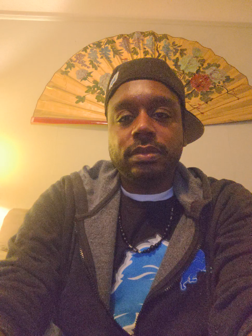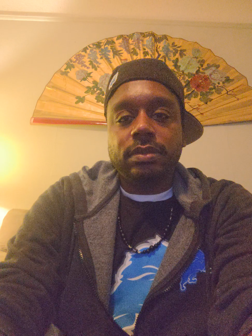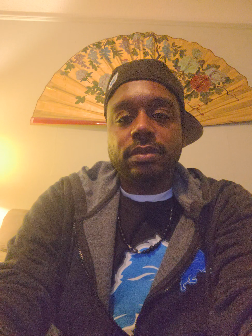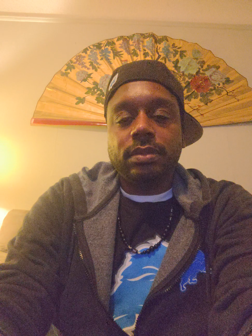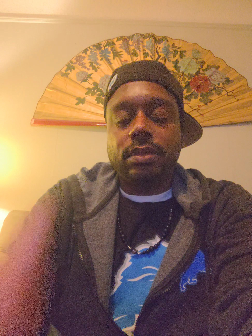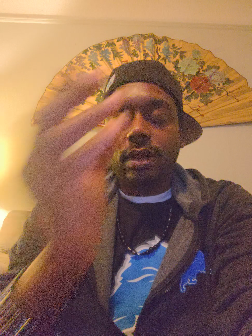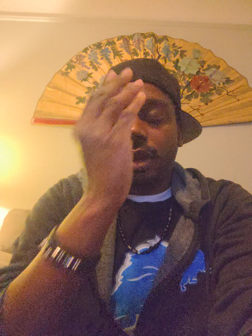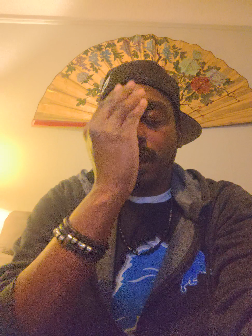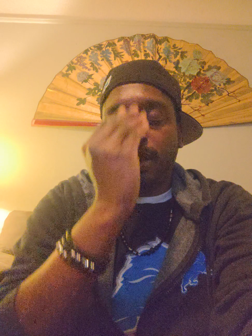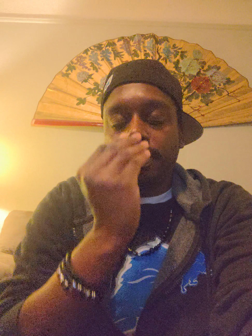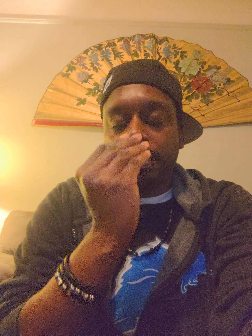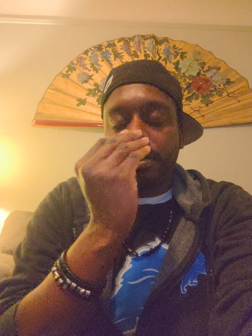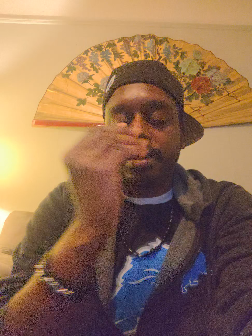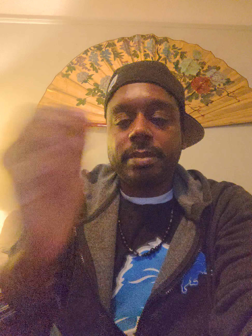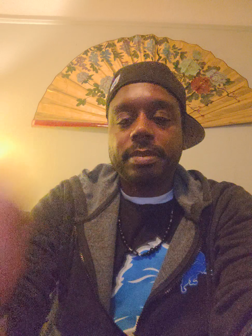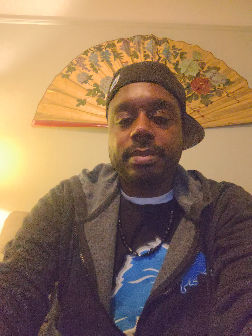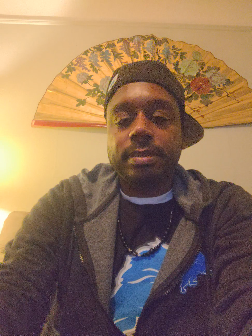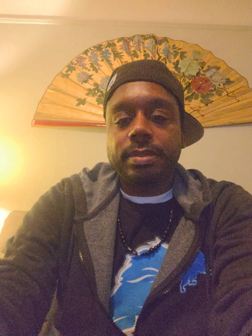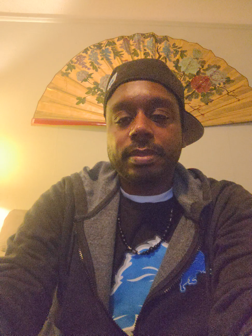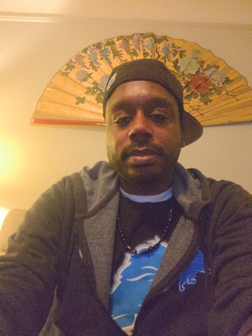sleep